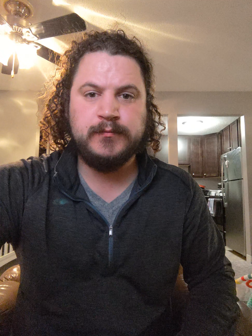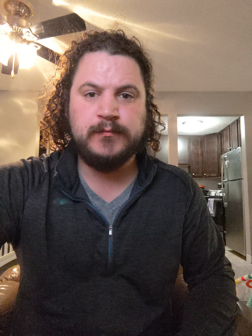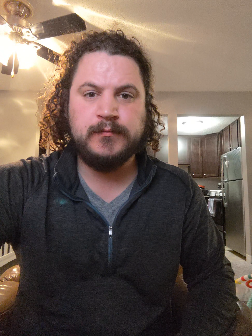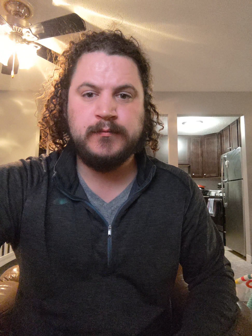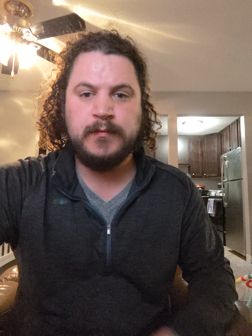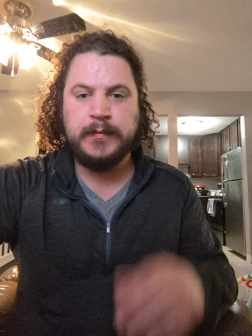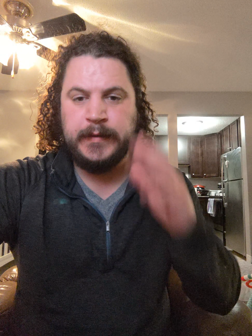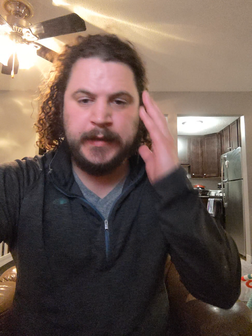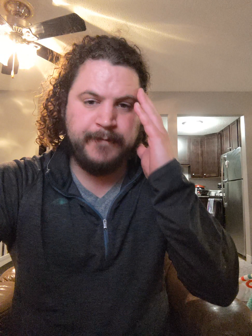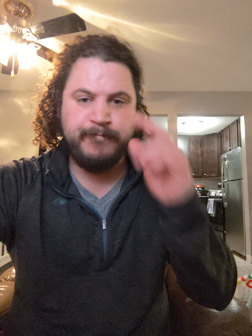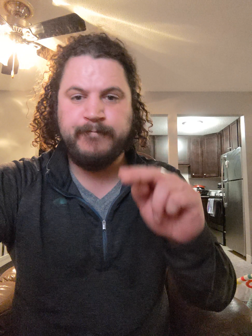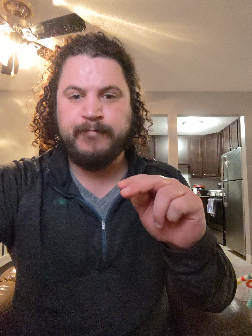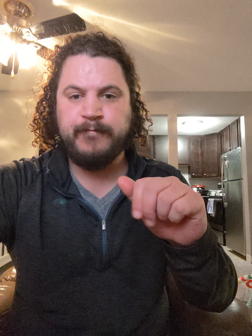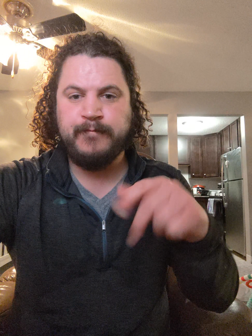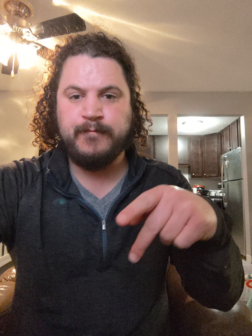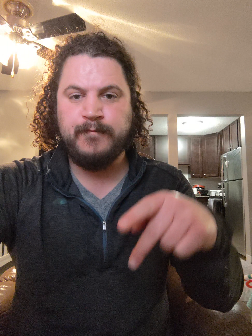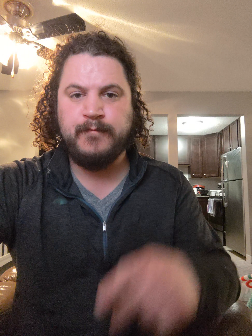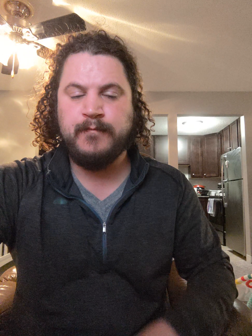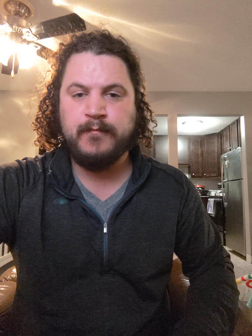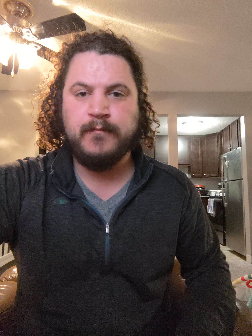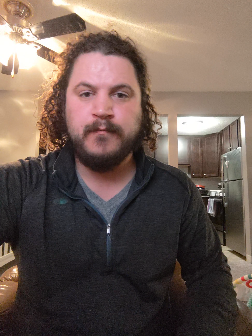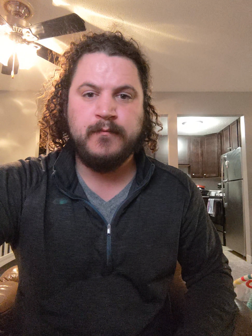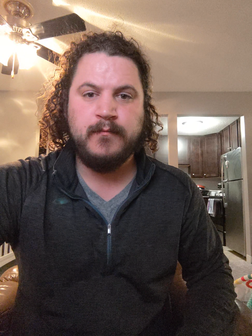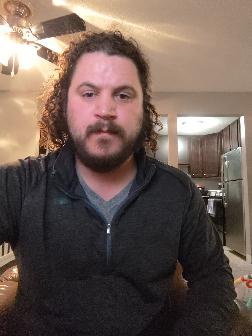nap